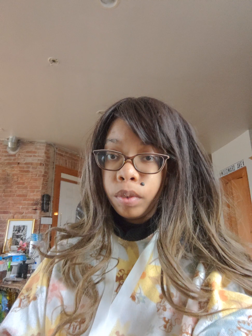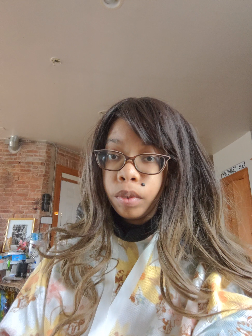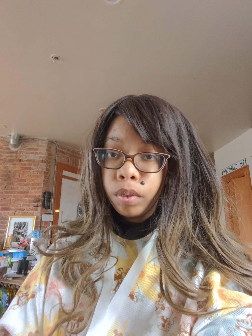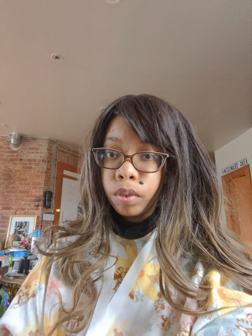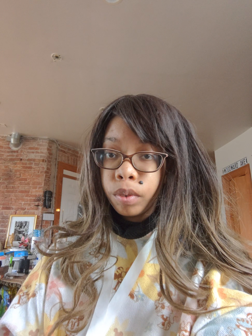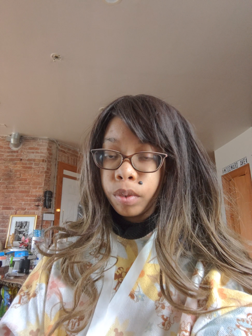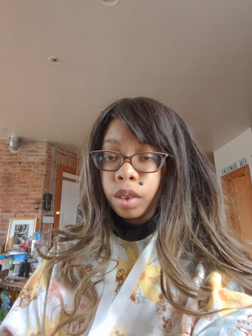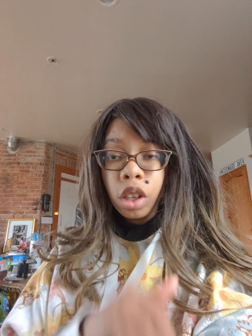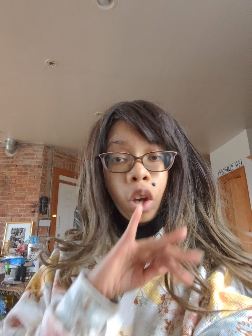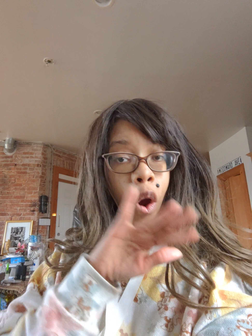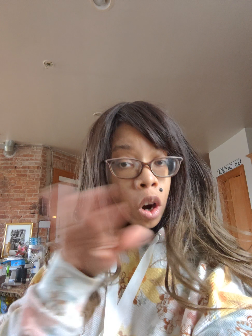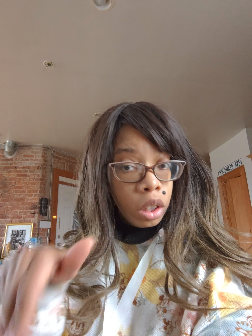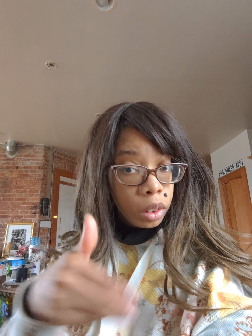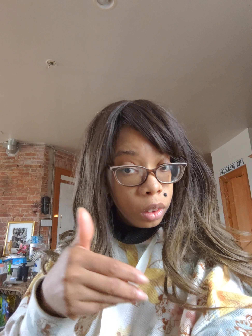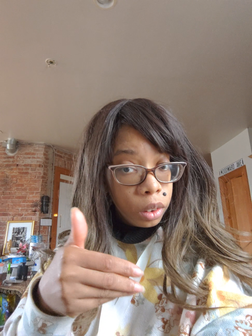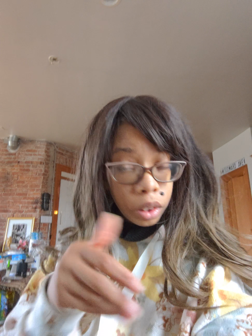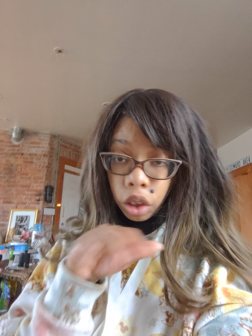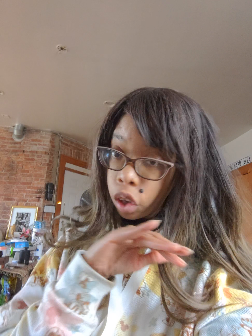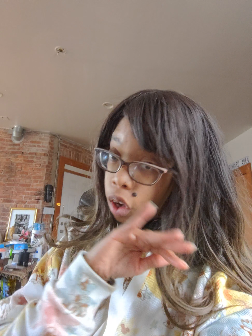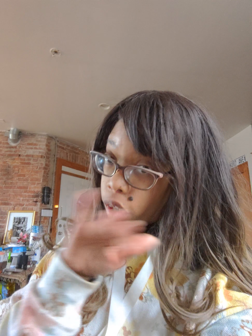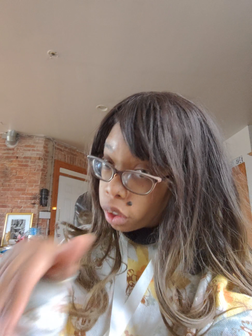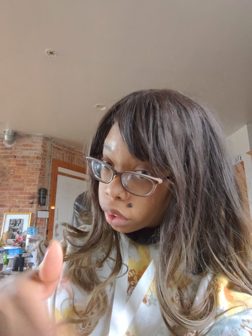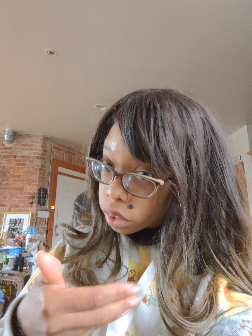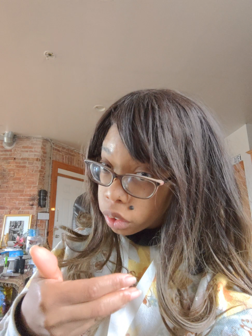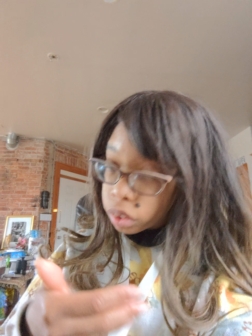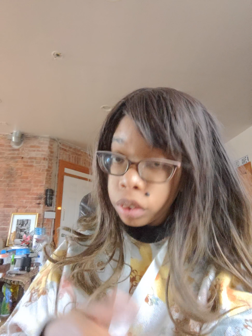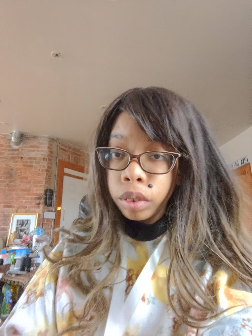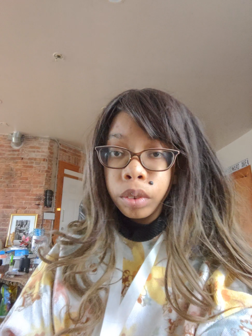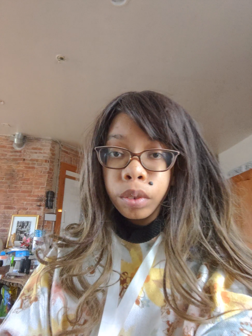all